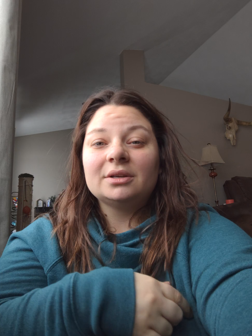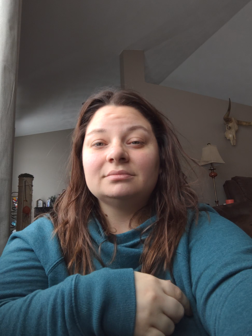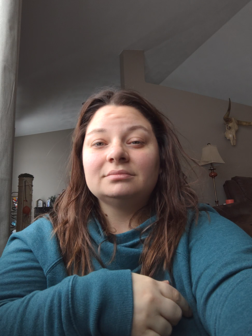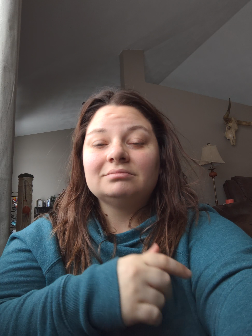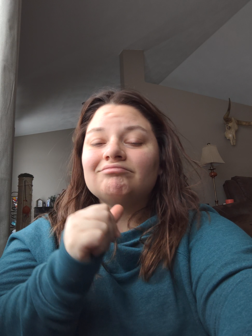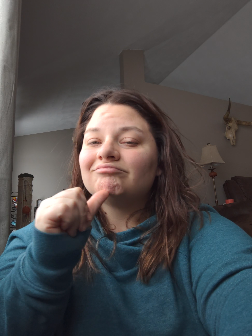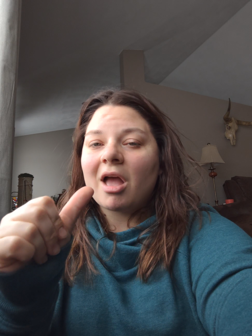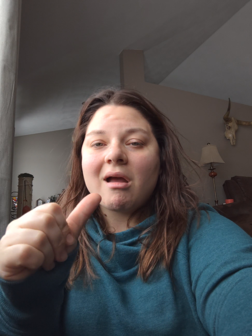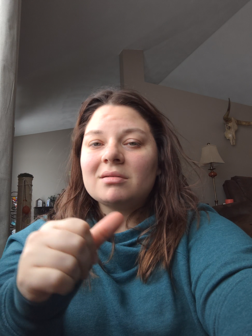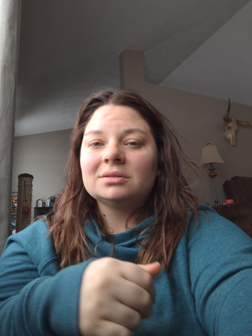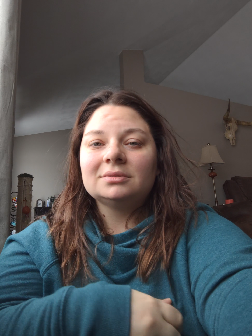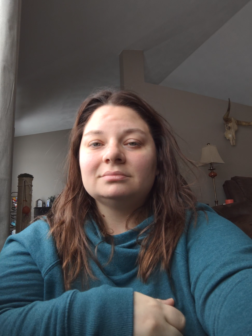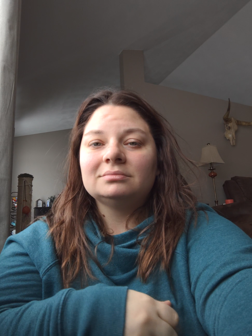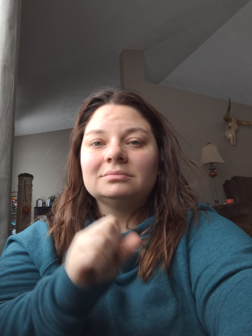not